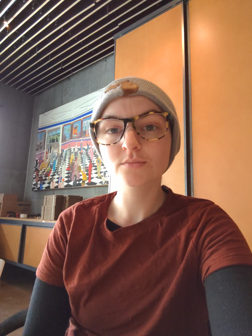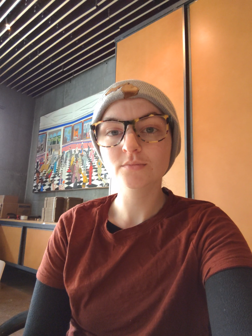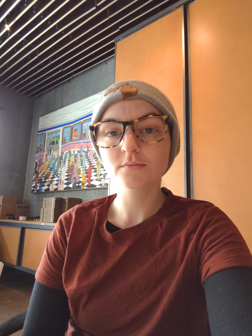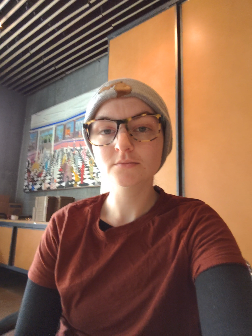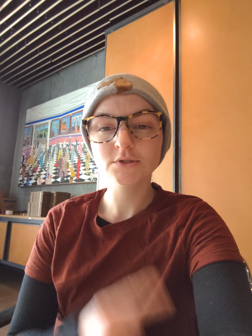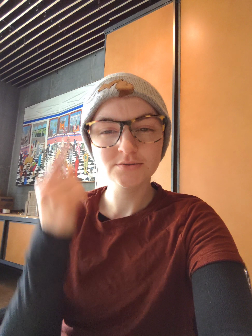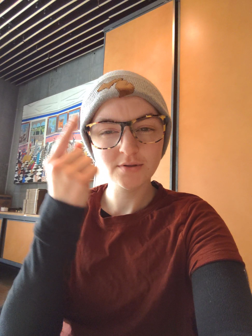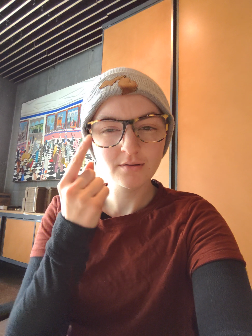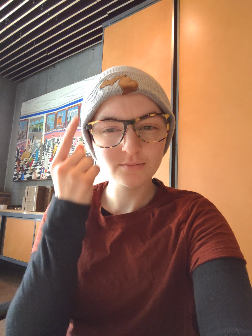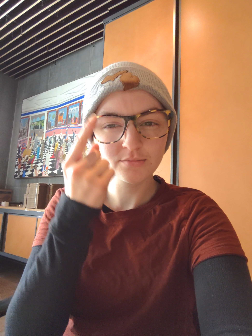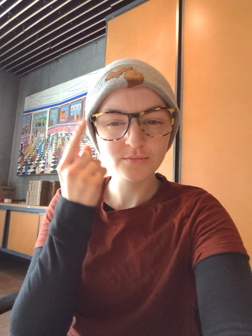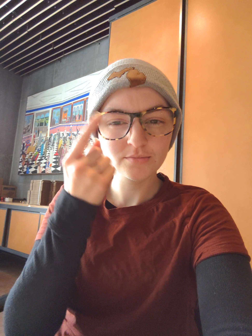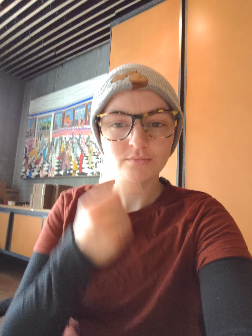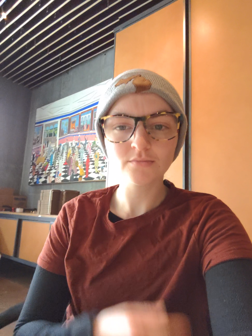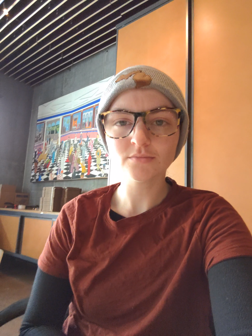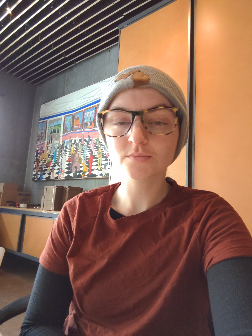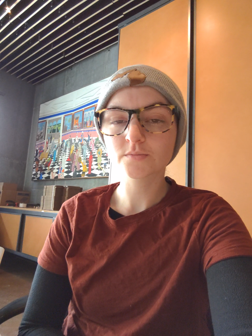think